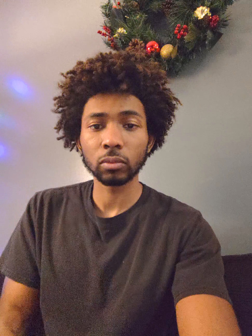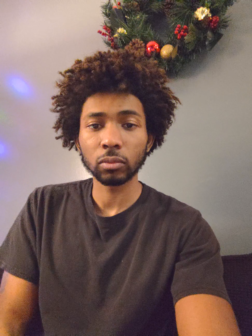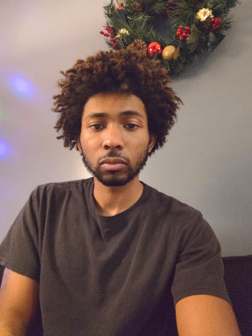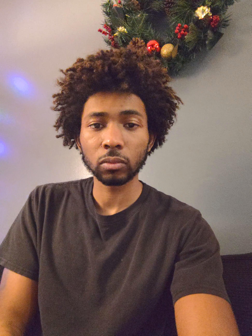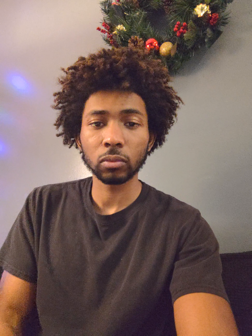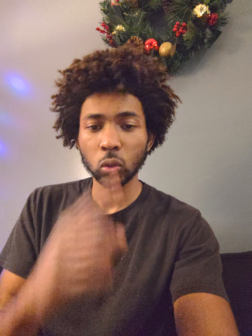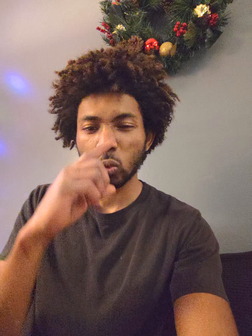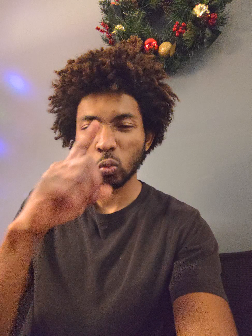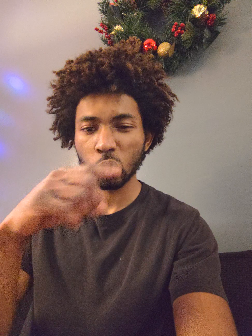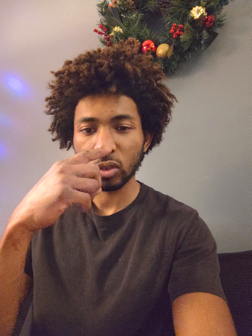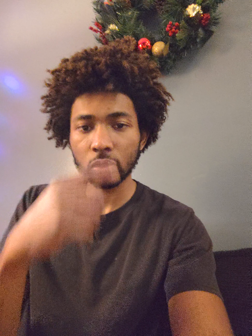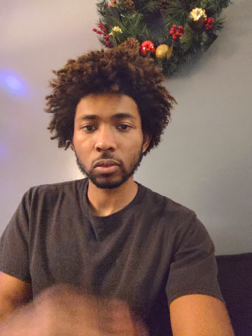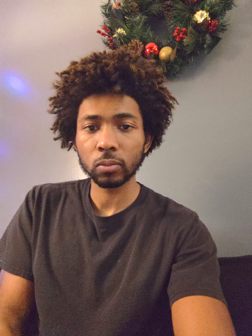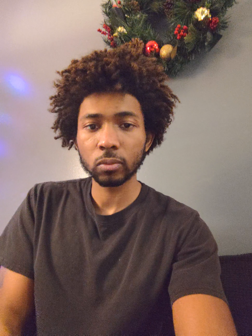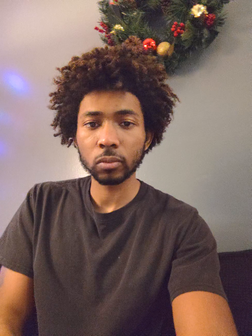noisy